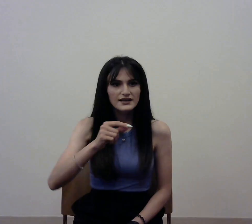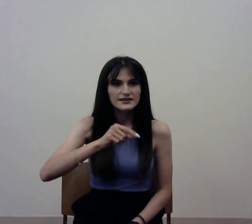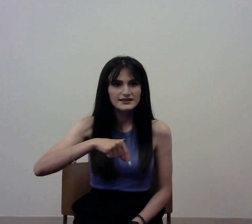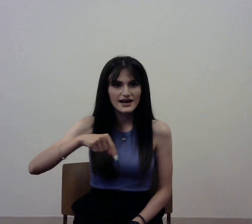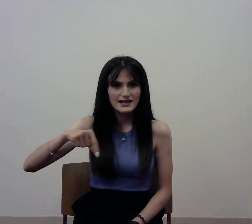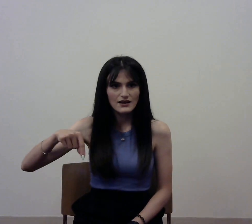qələm